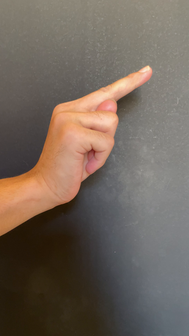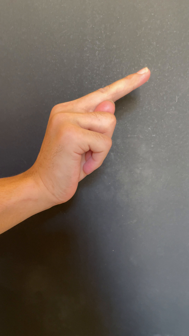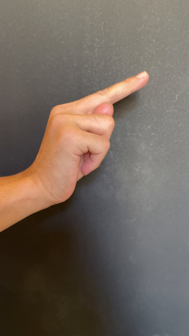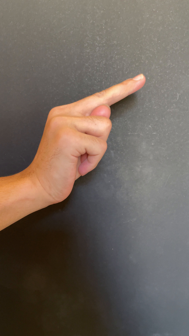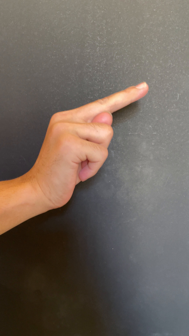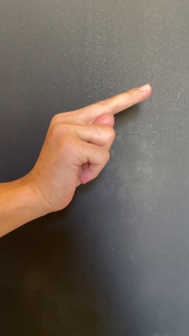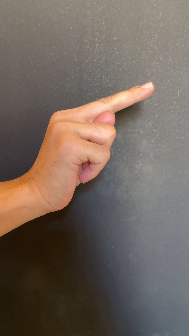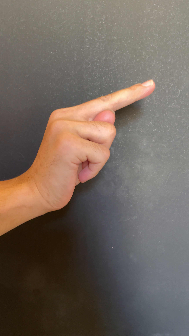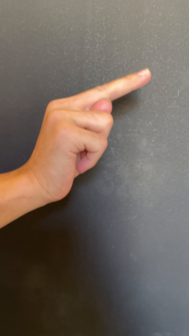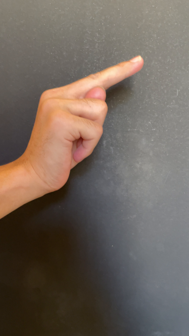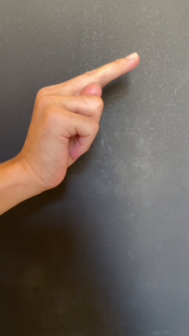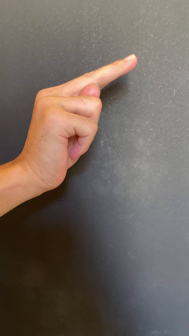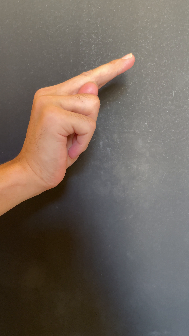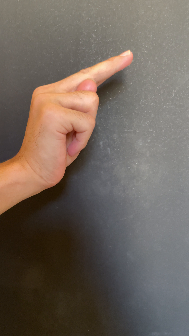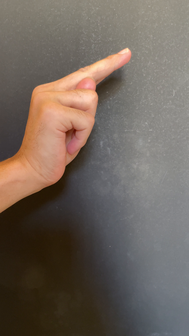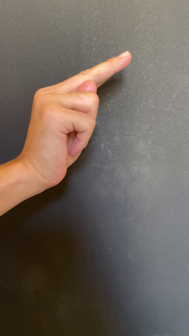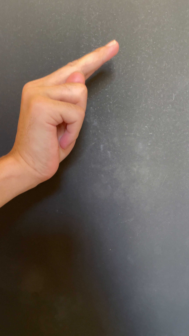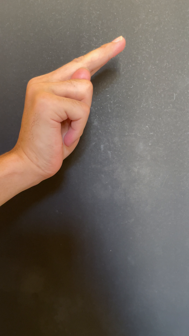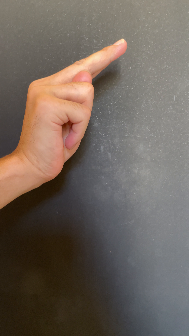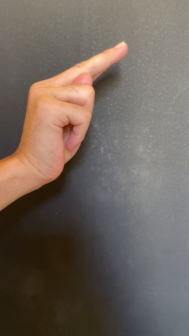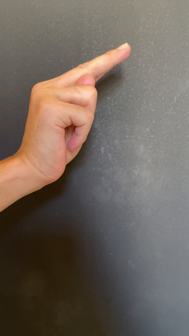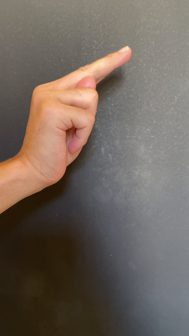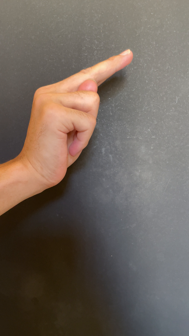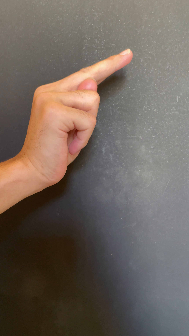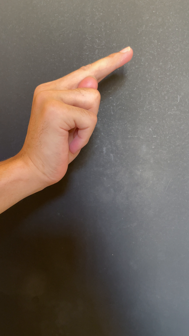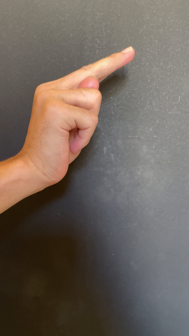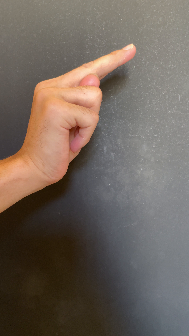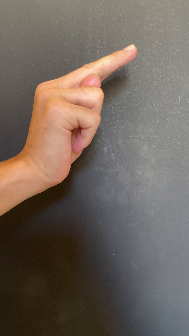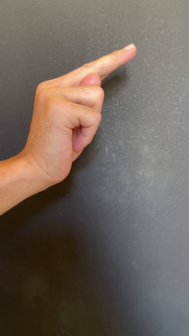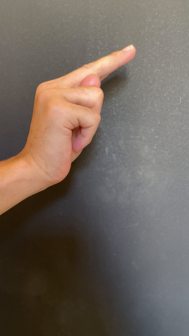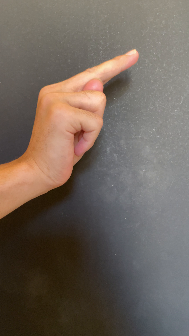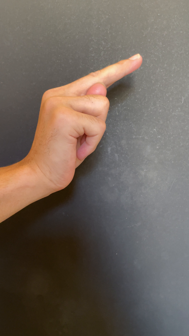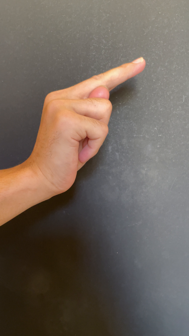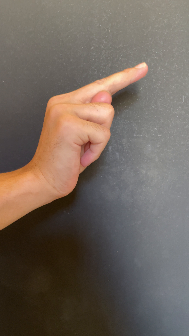थ